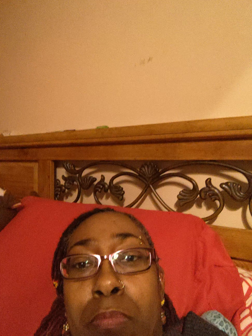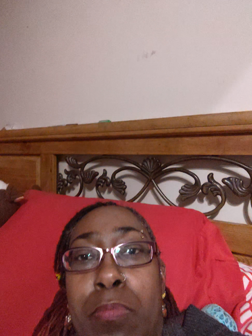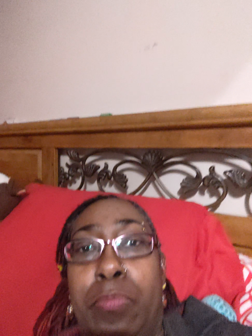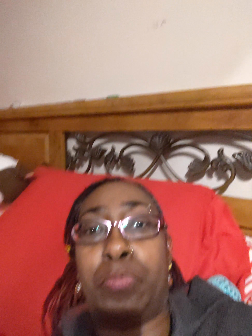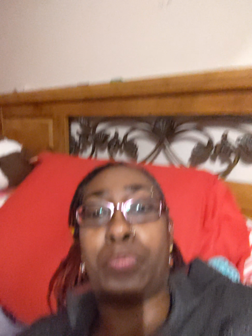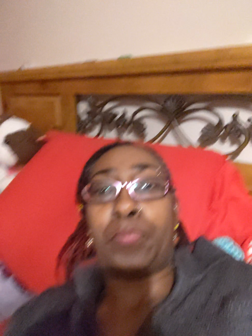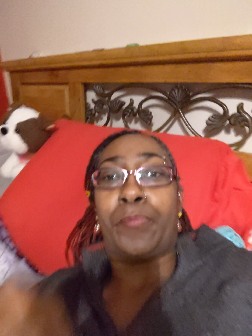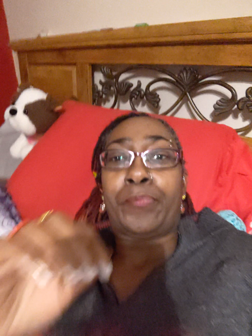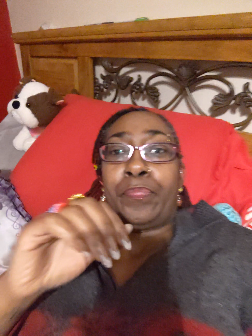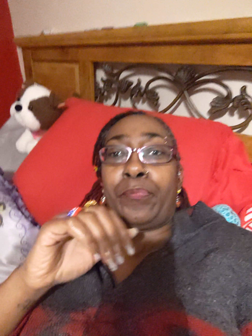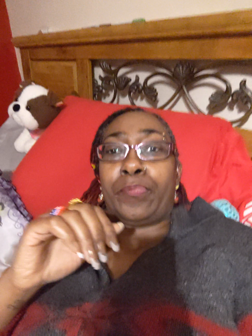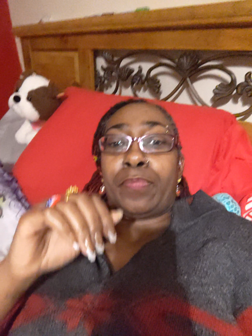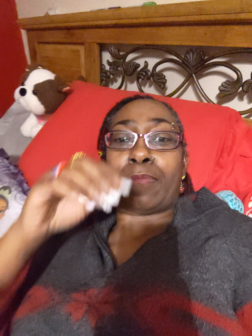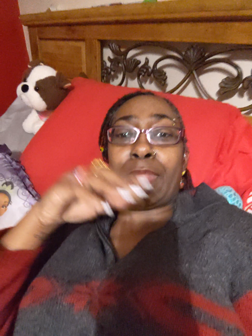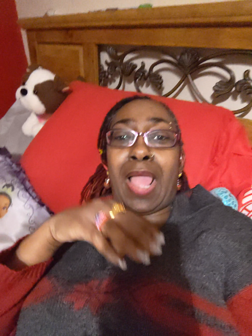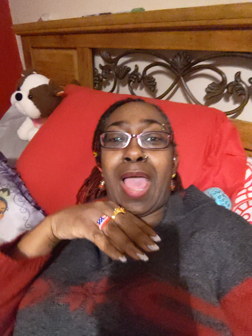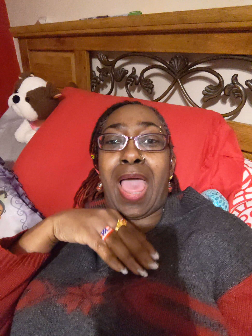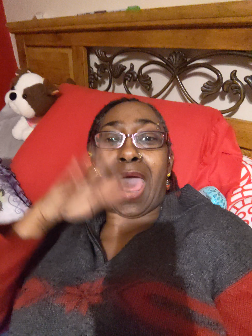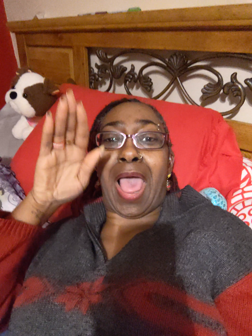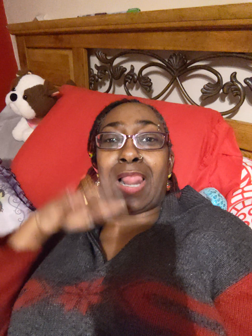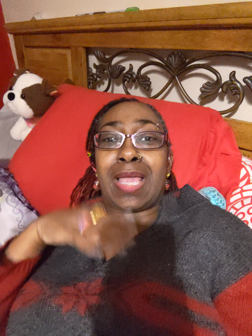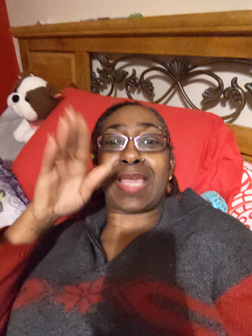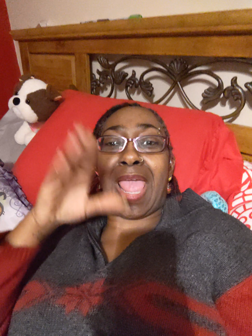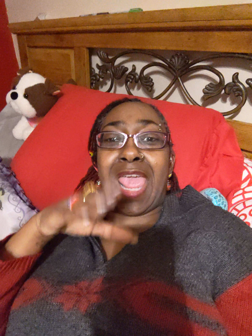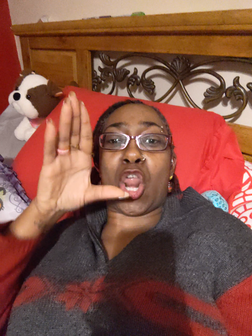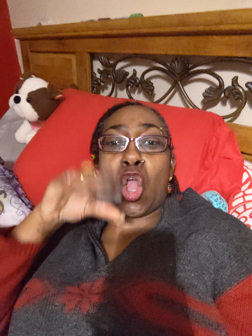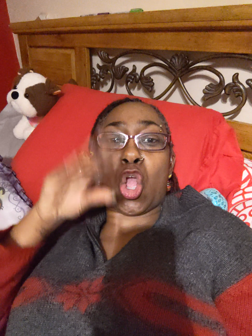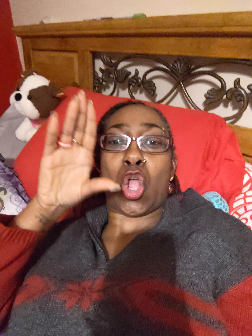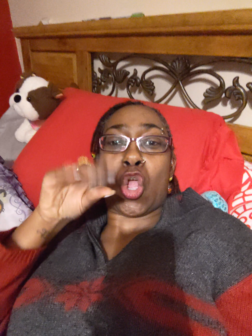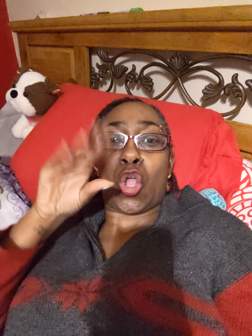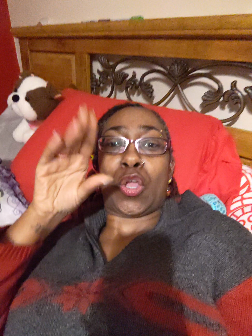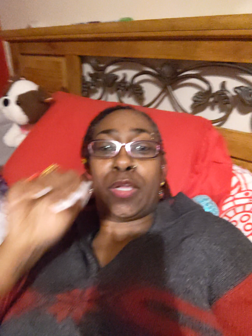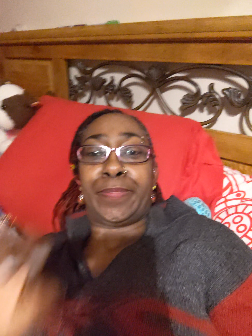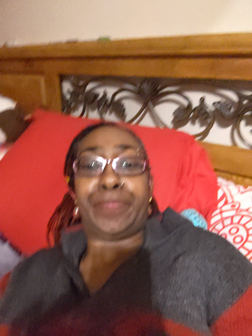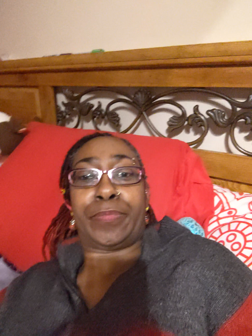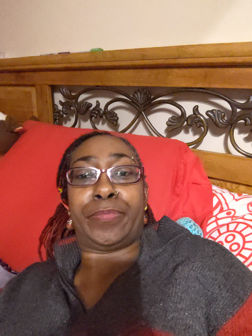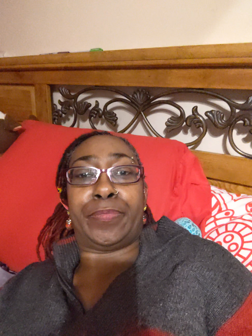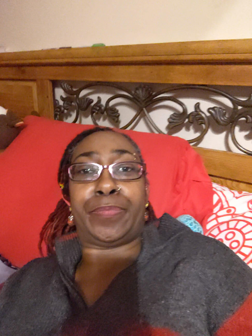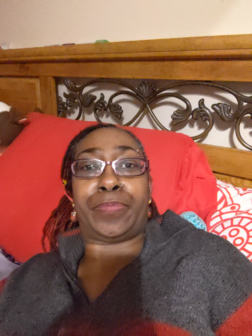alligator